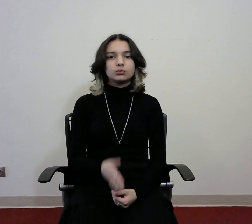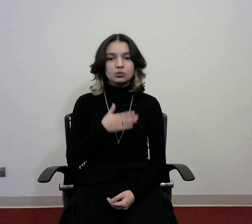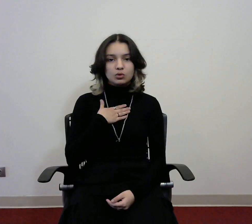mən